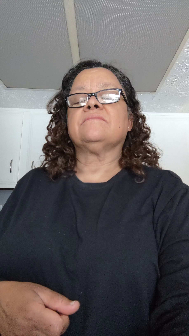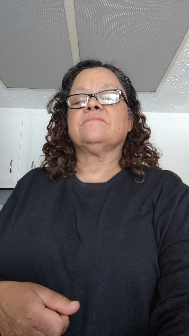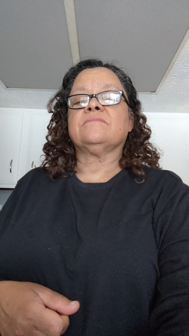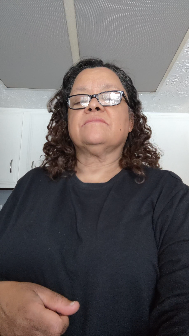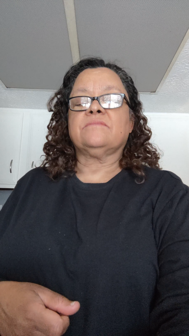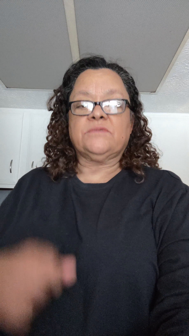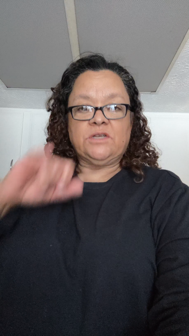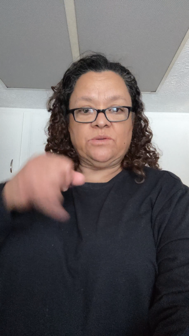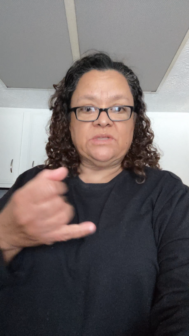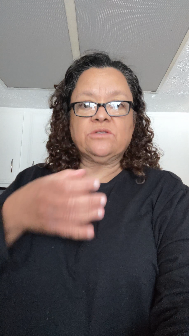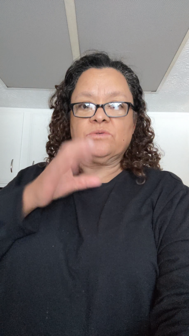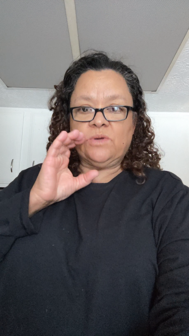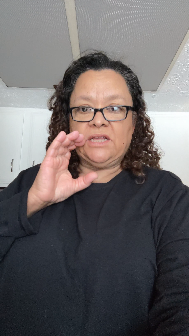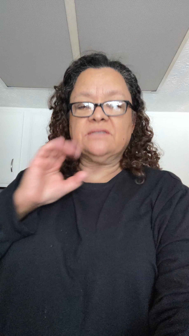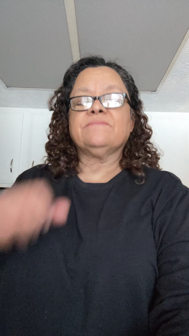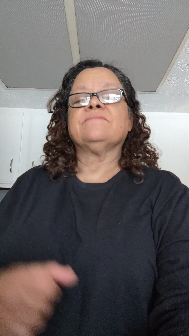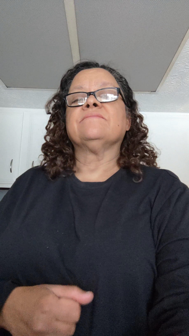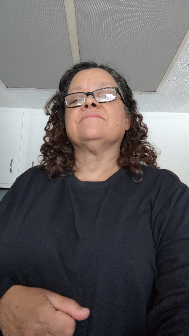juice